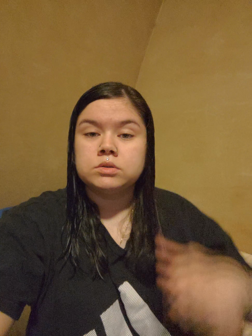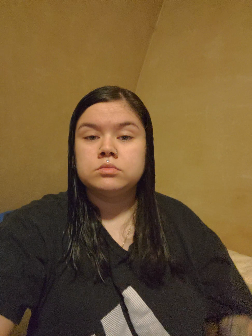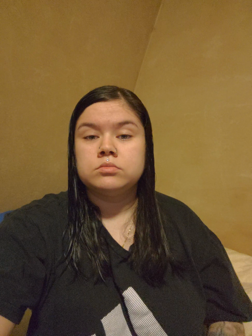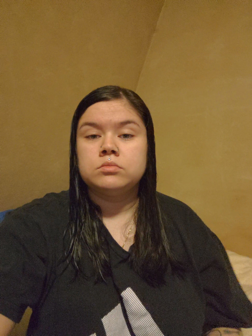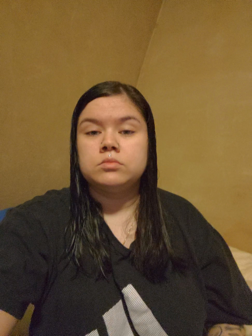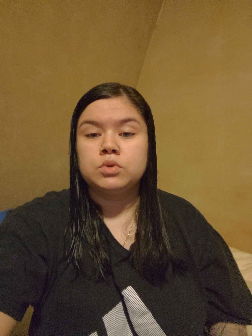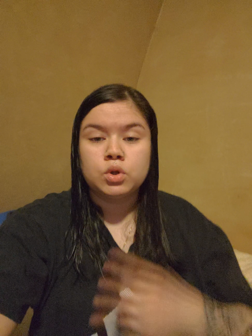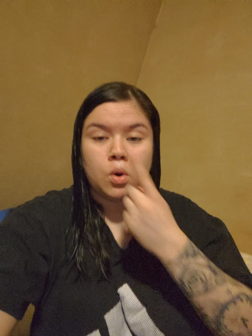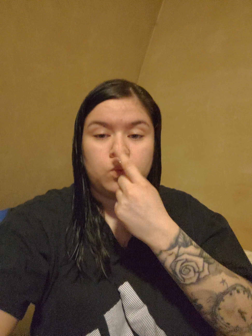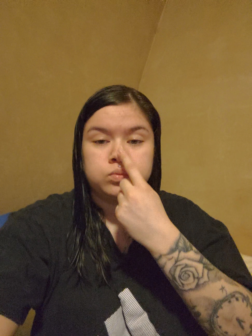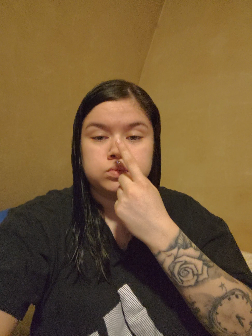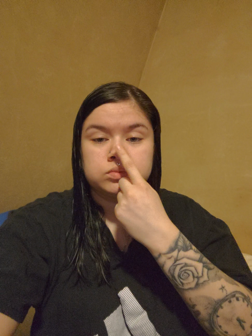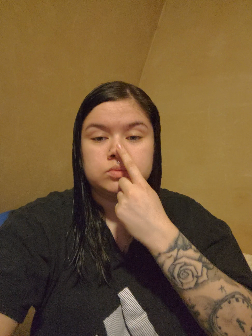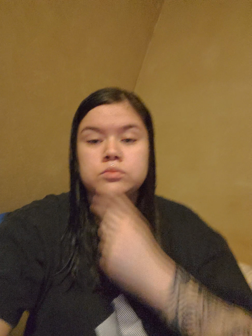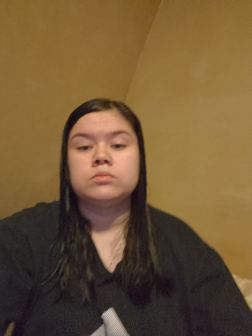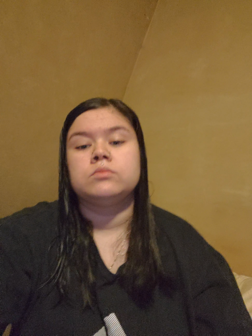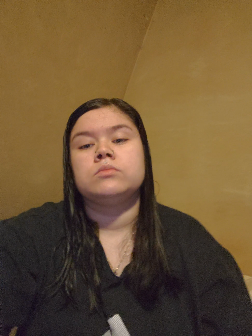nose